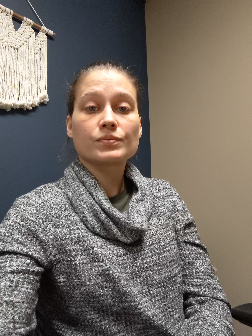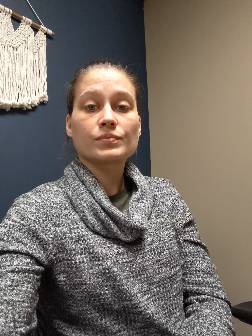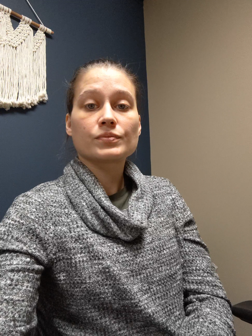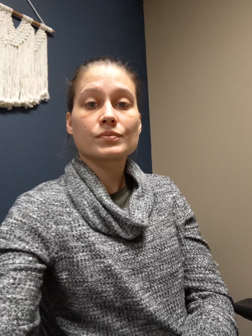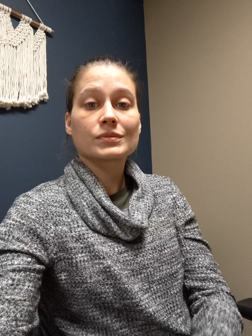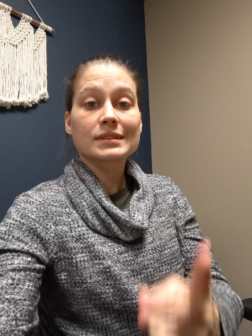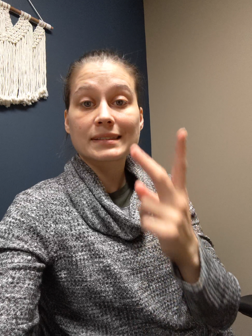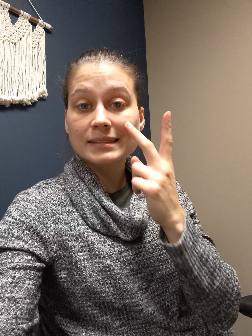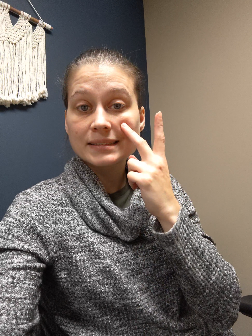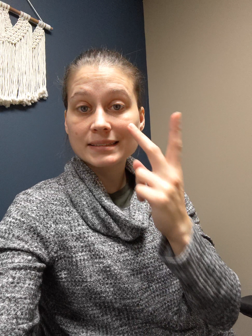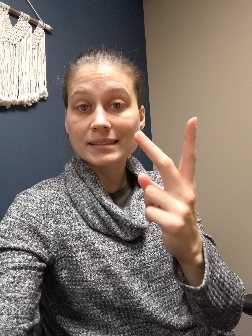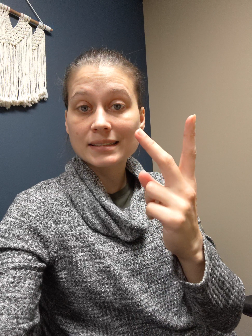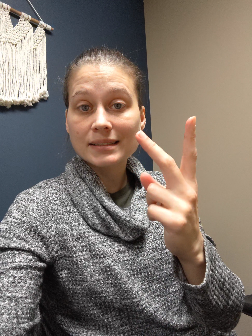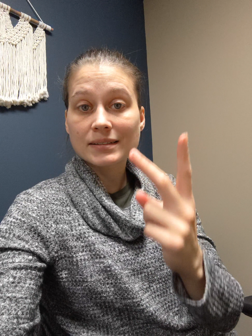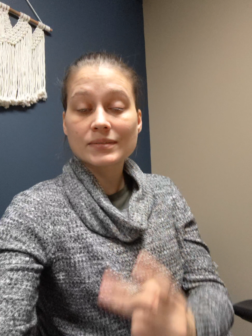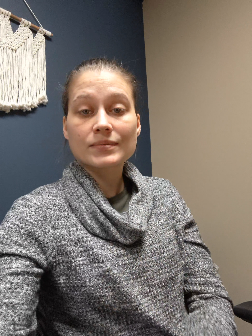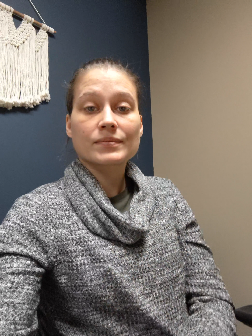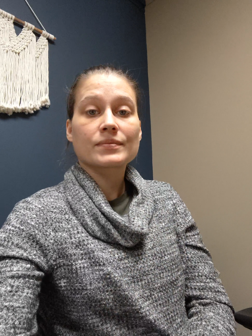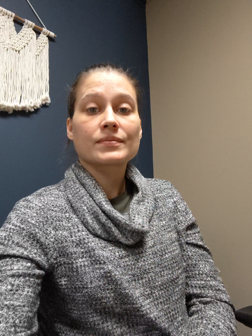see